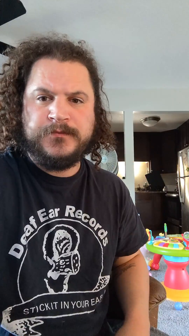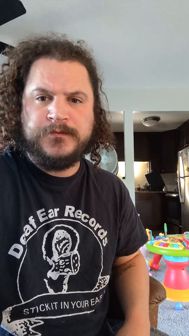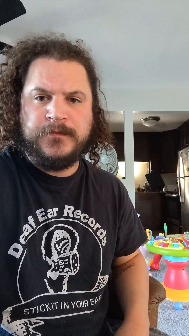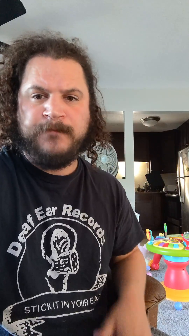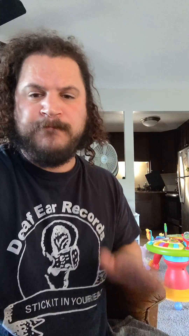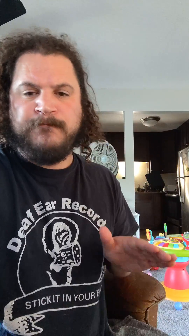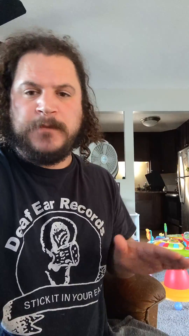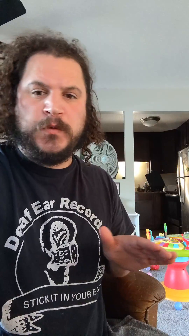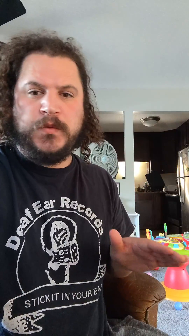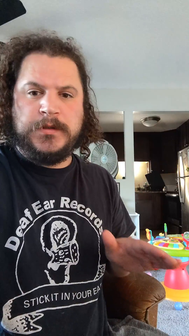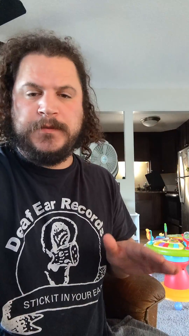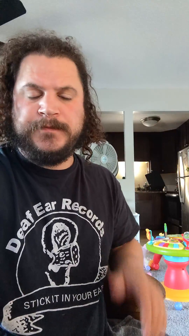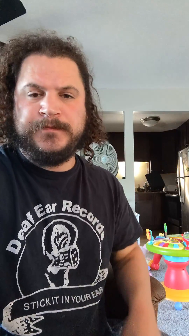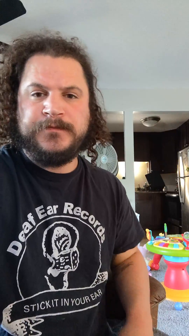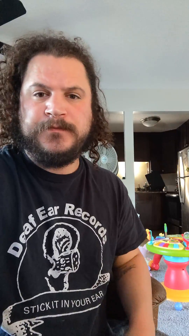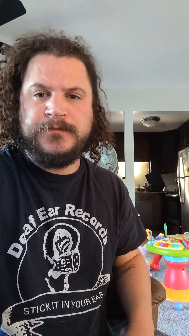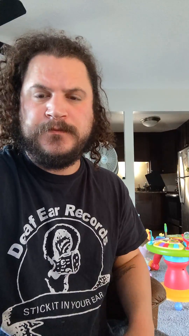penguin